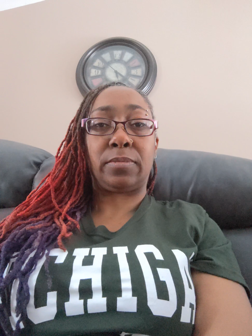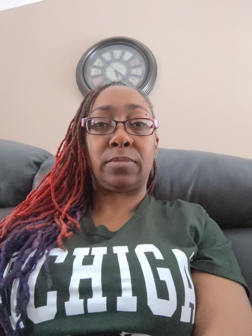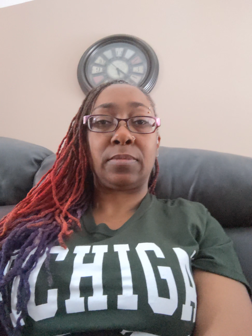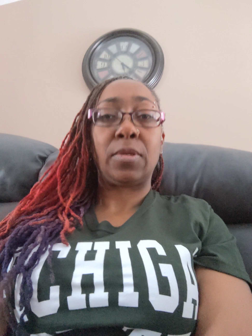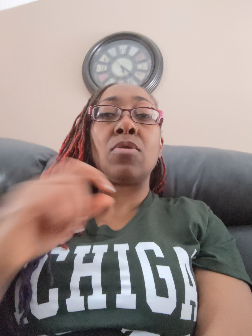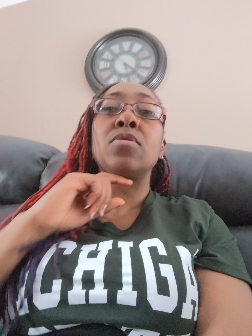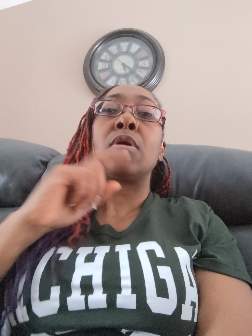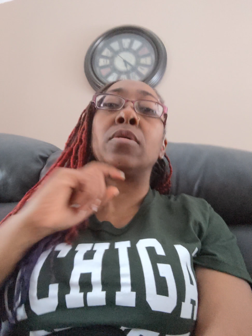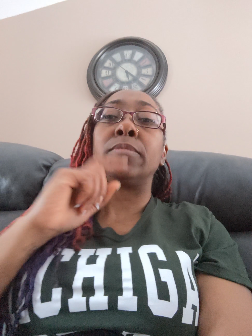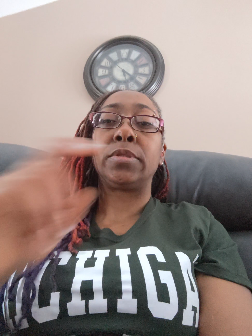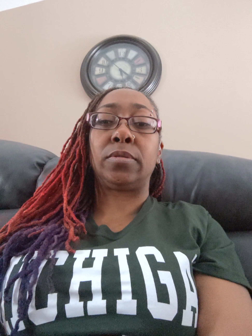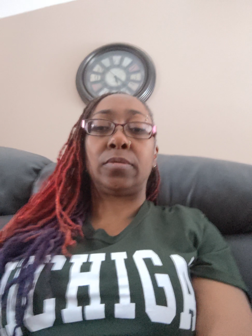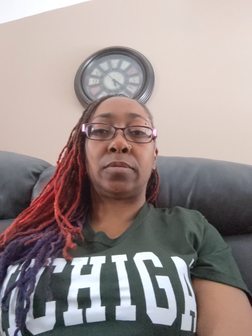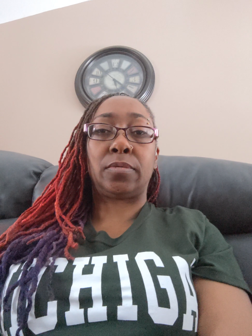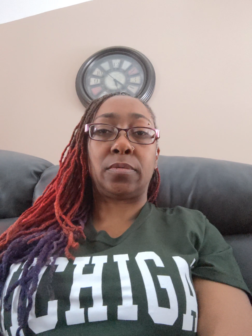garbage